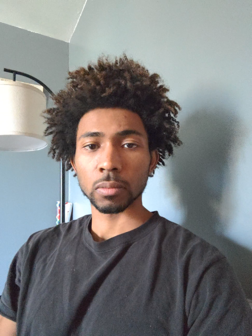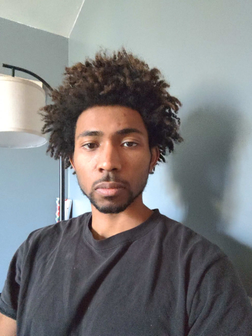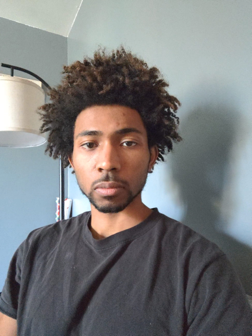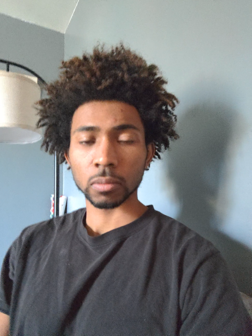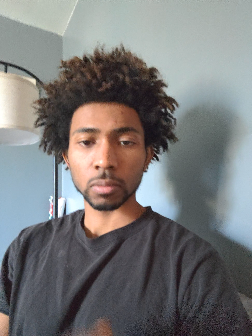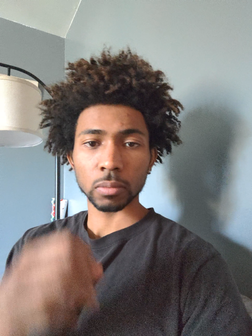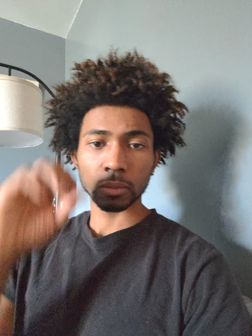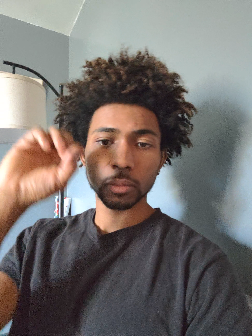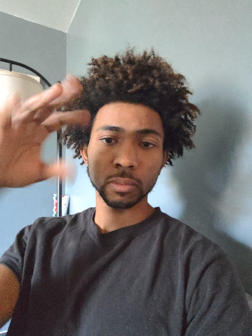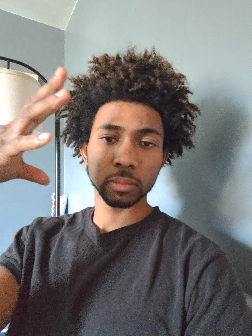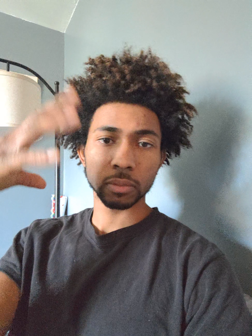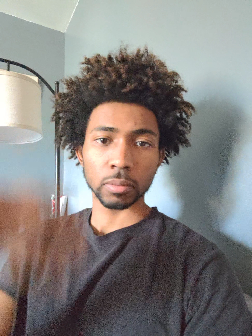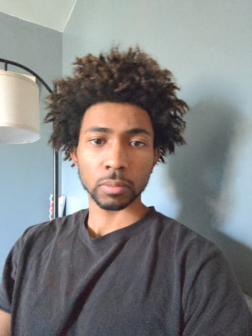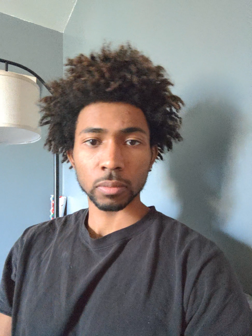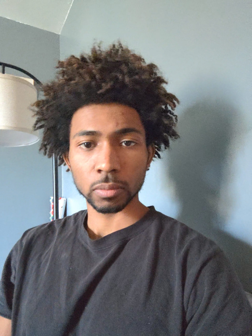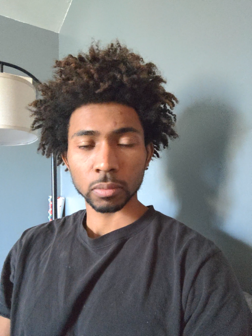sun